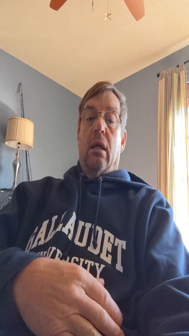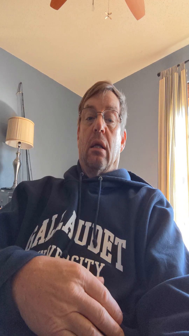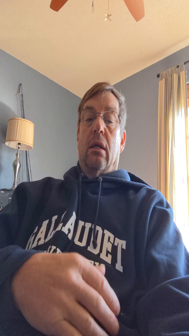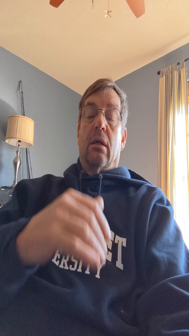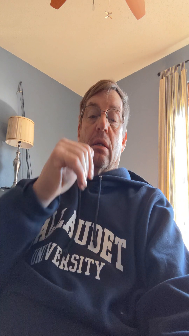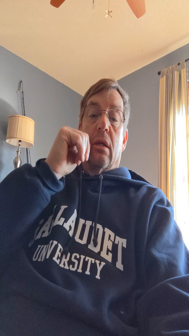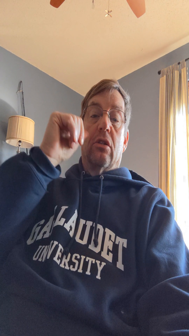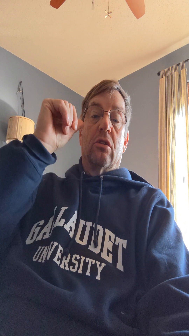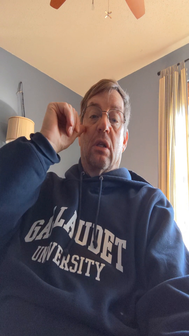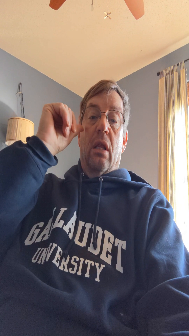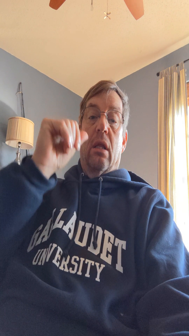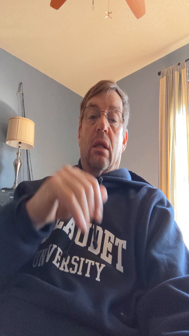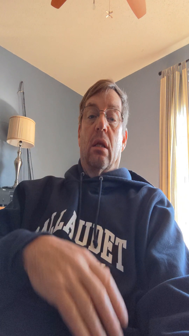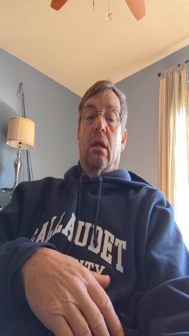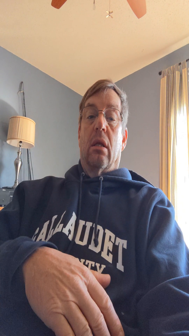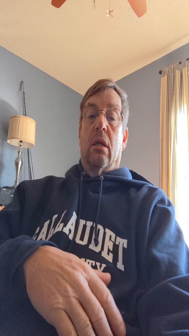yesterday